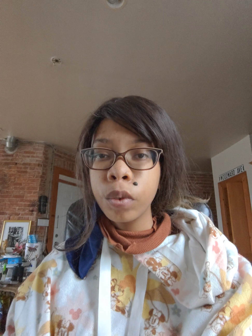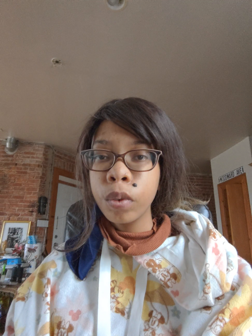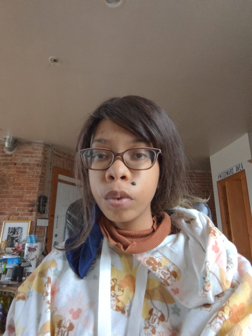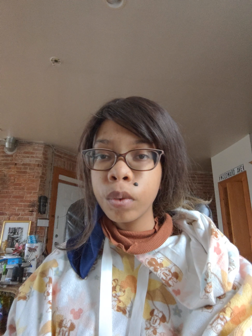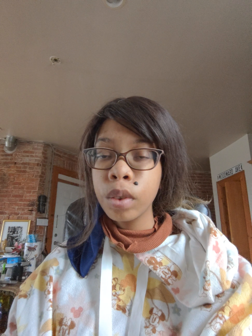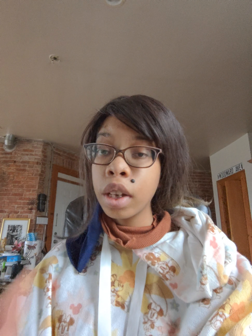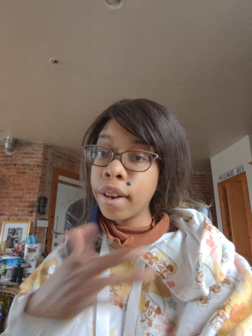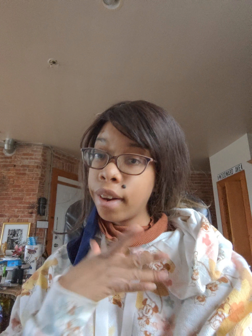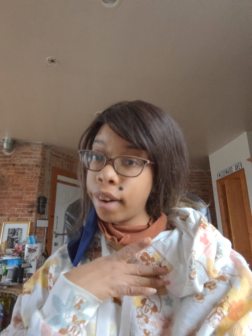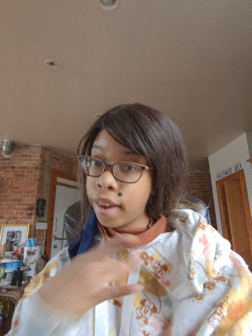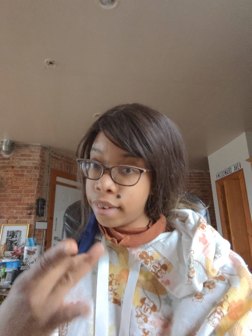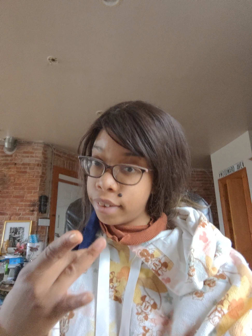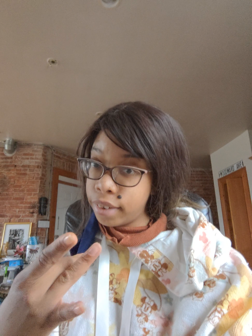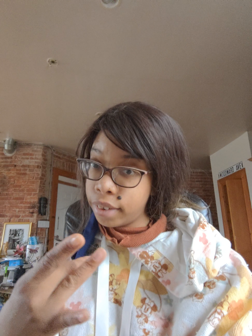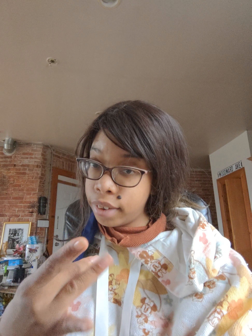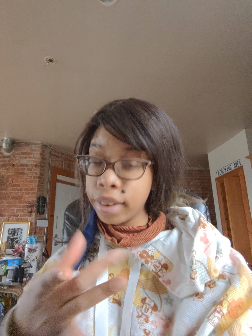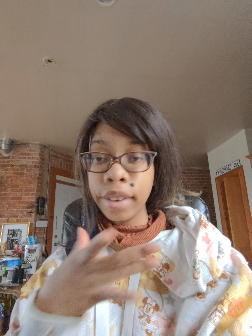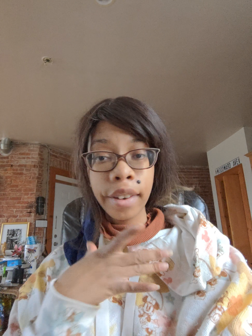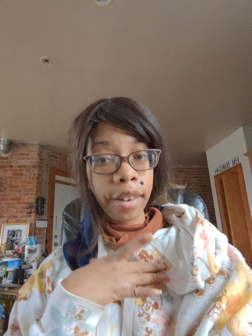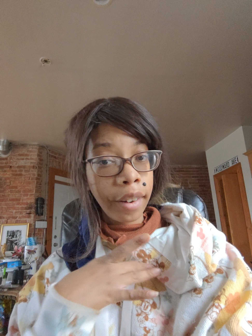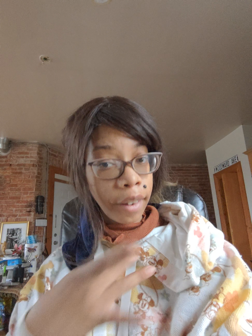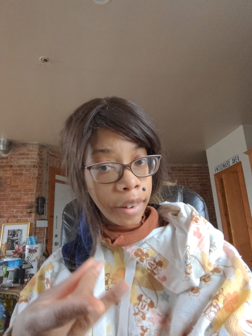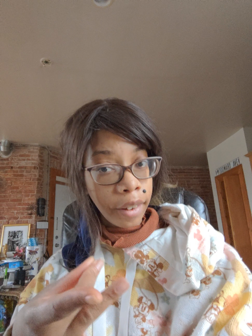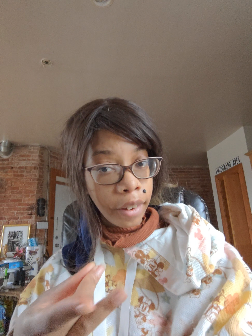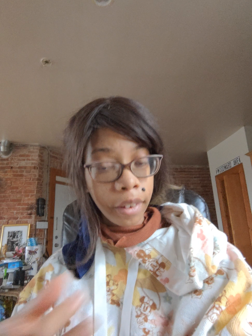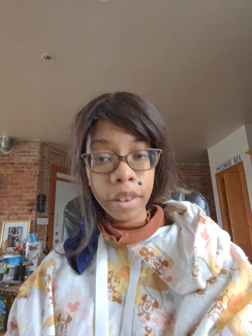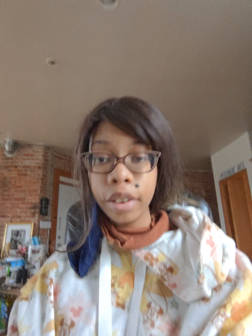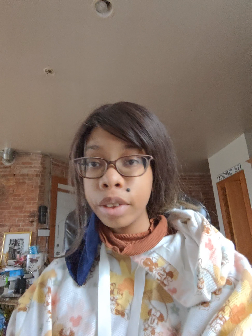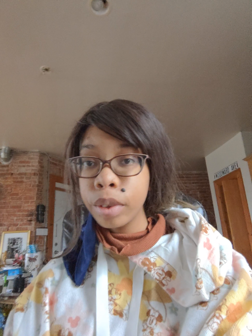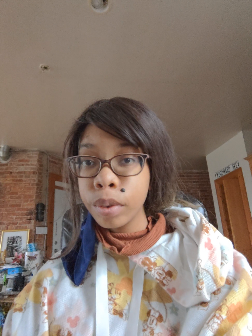like